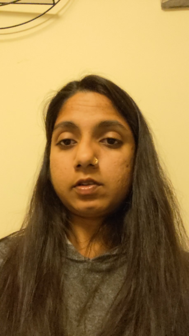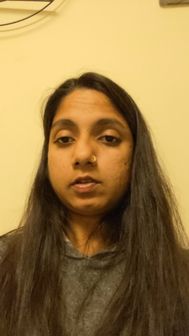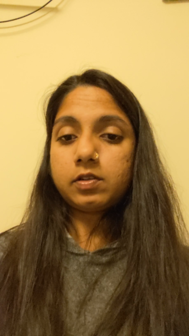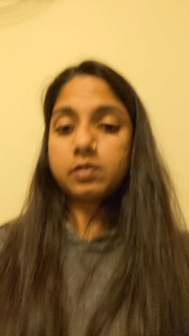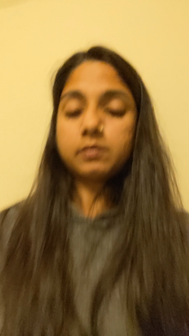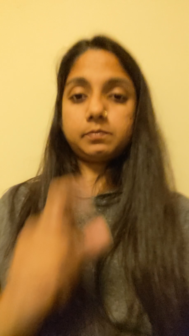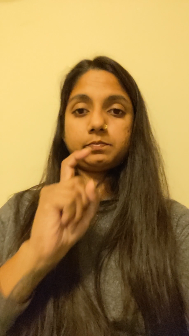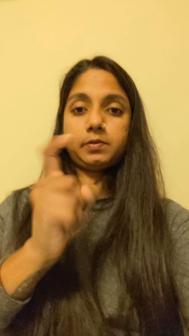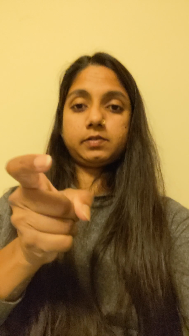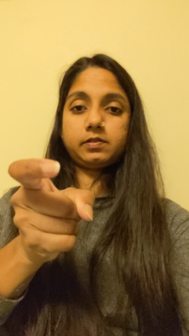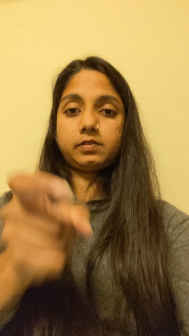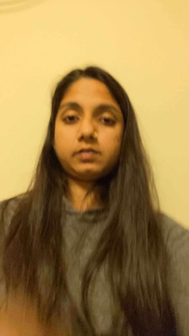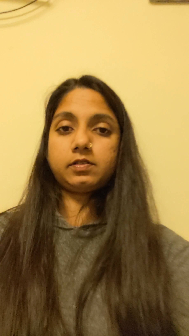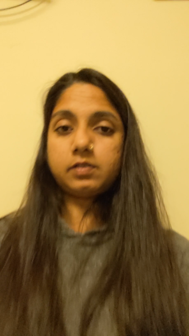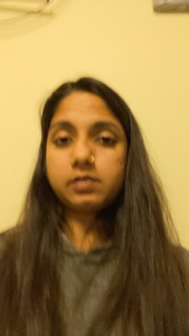present